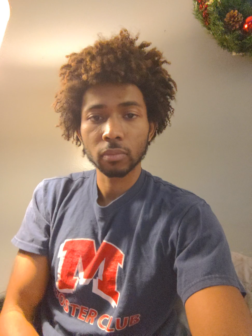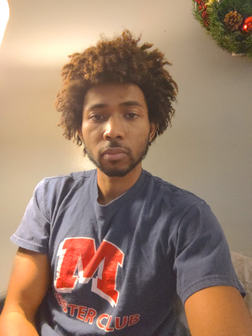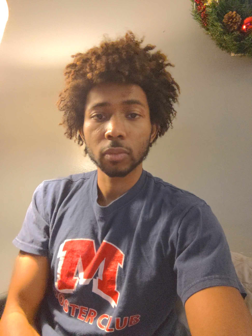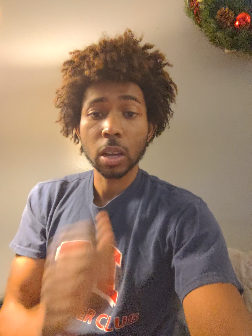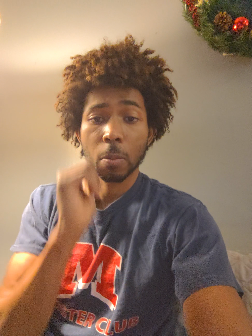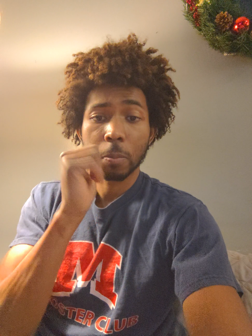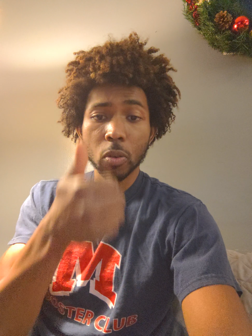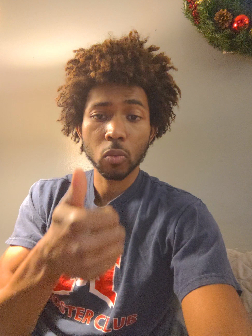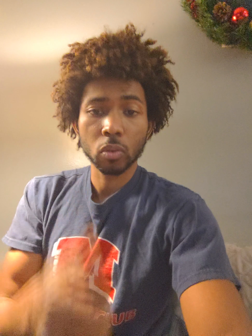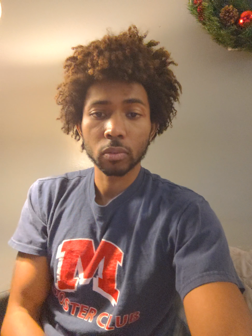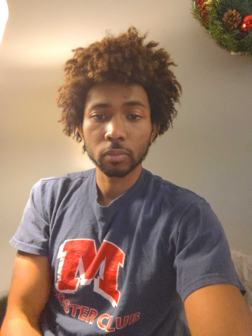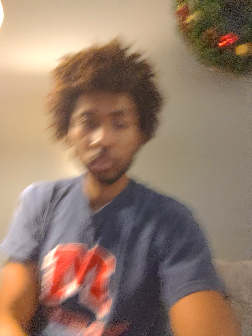tomorrow